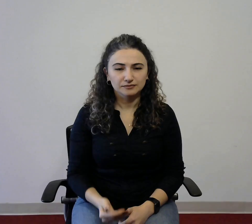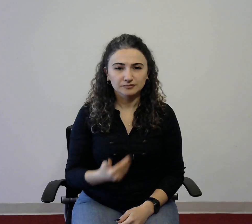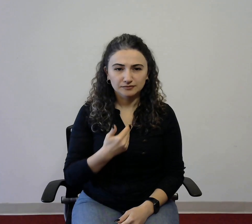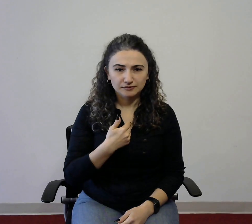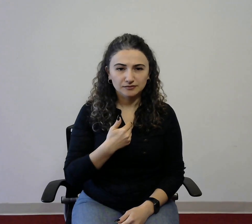mən